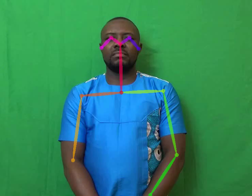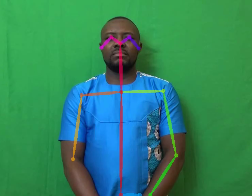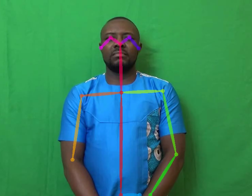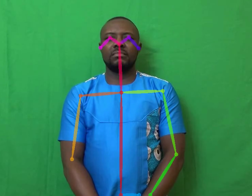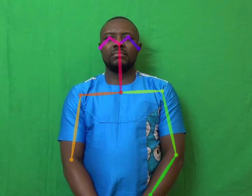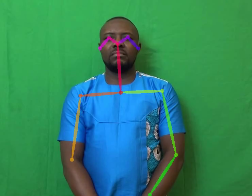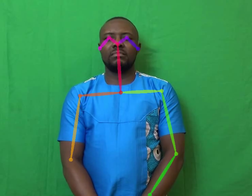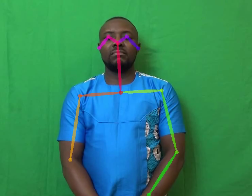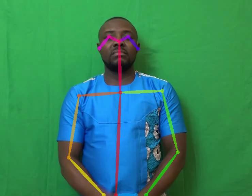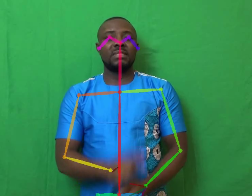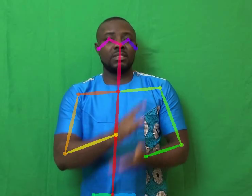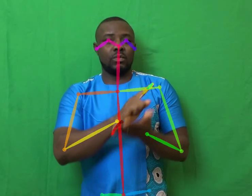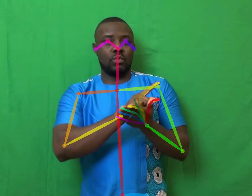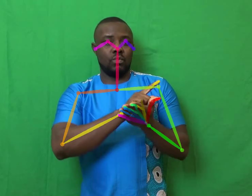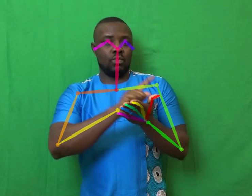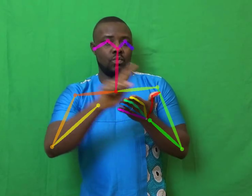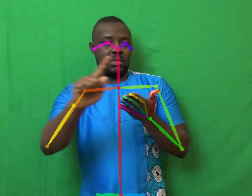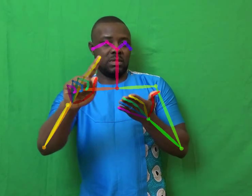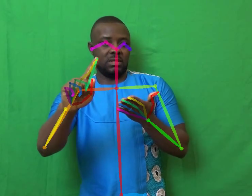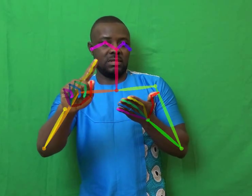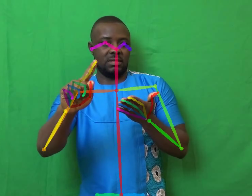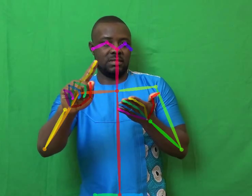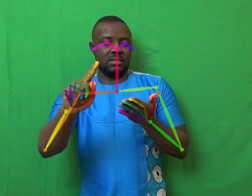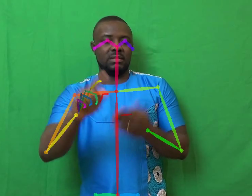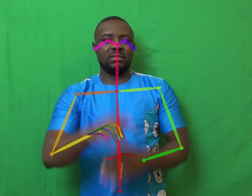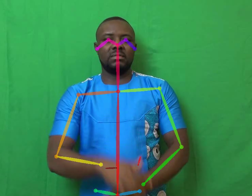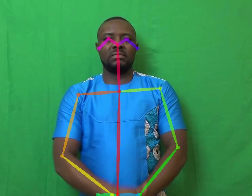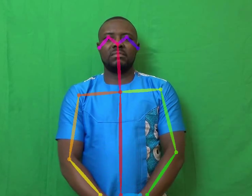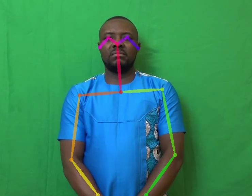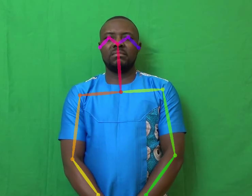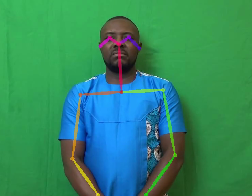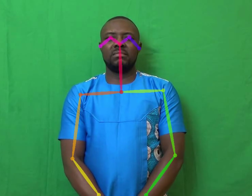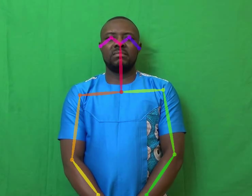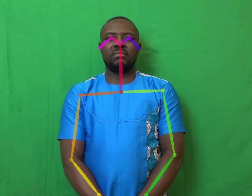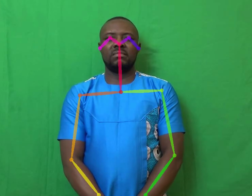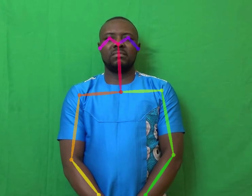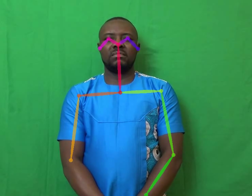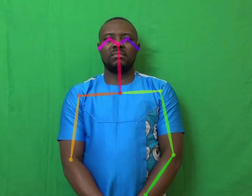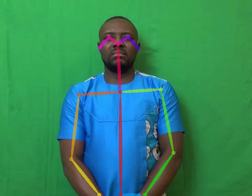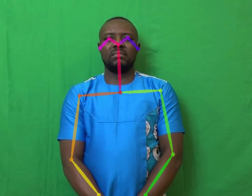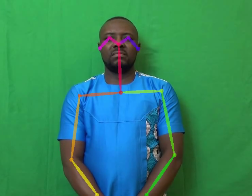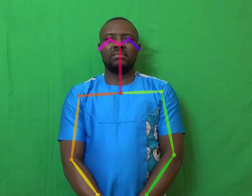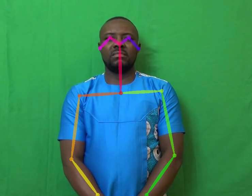week